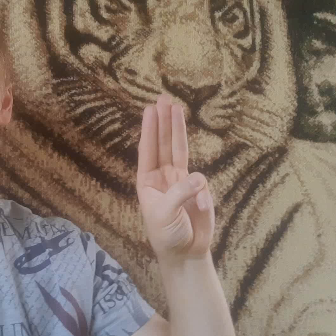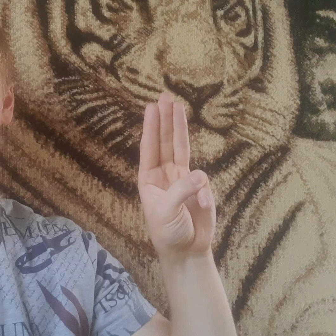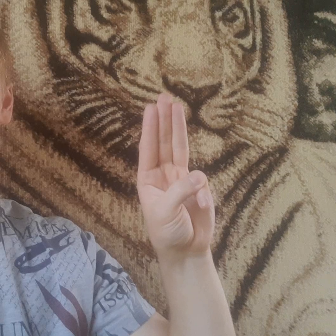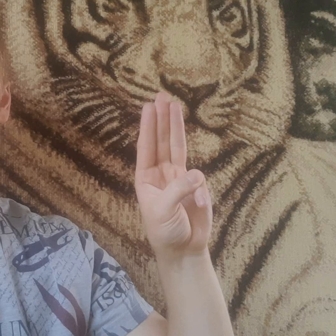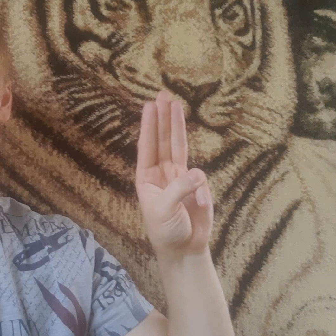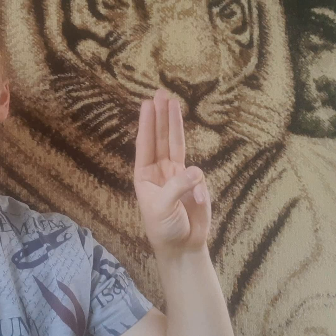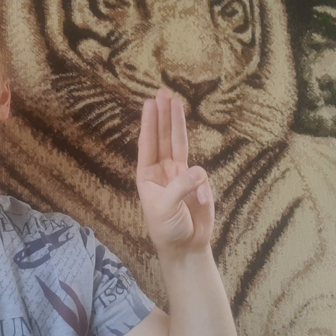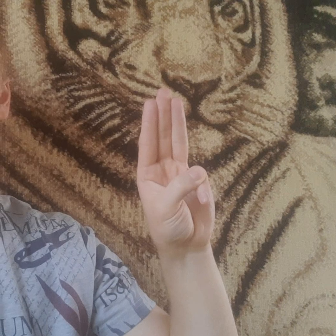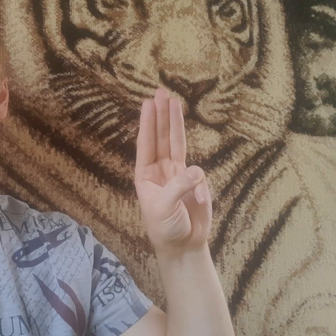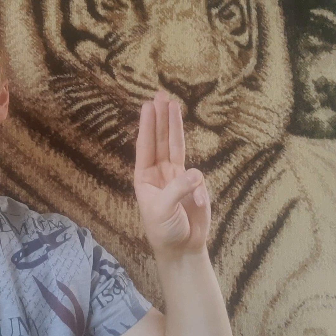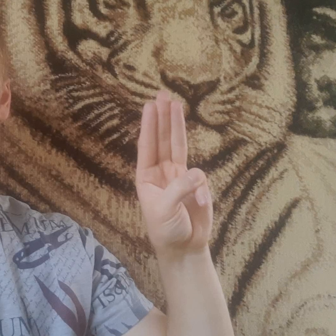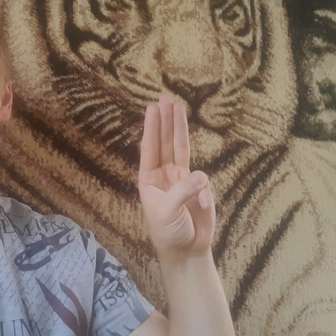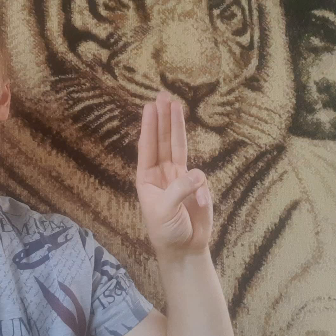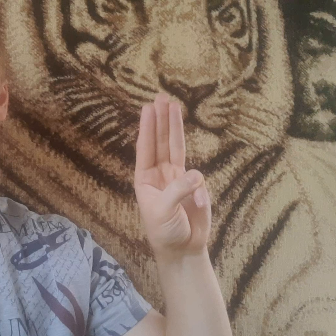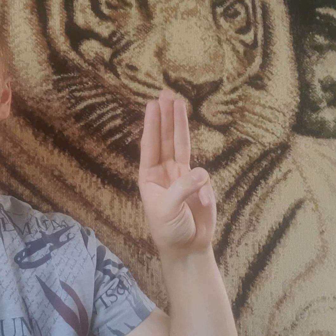Ш